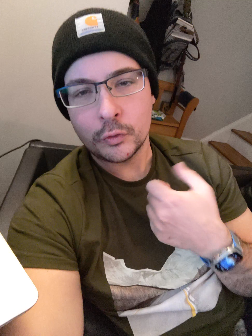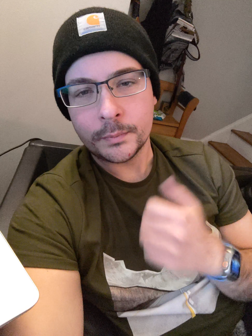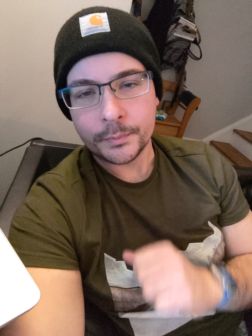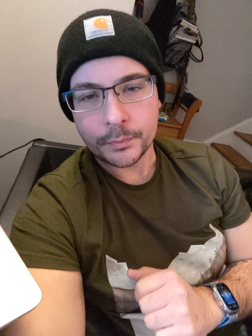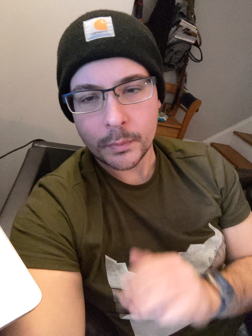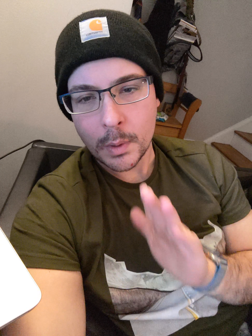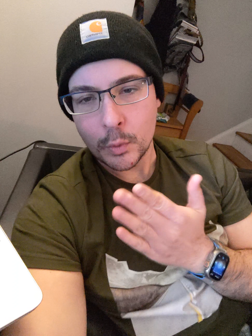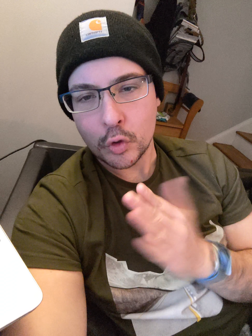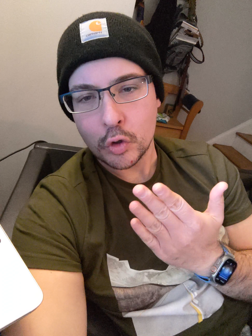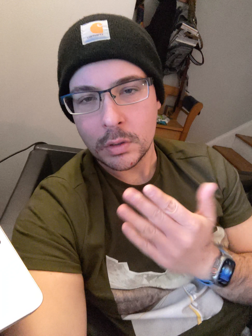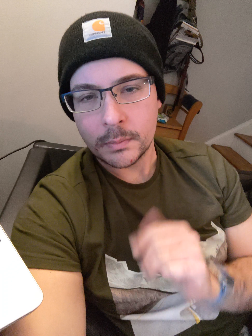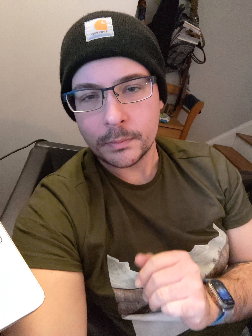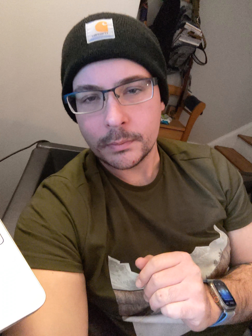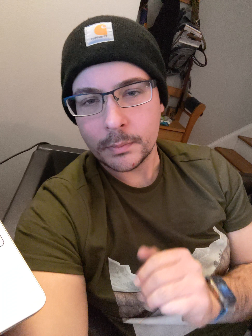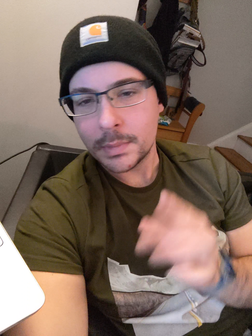book